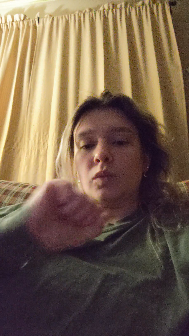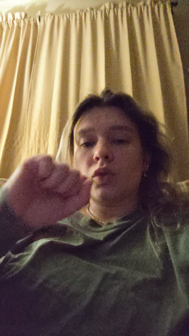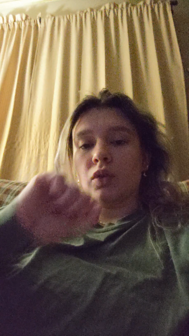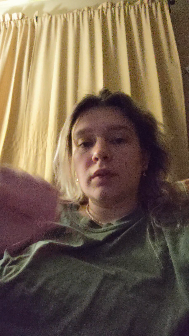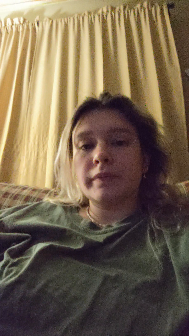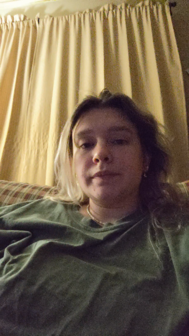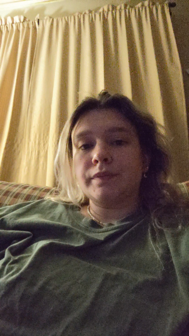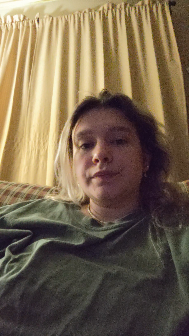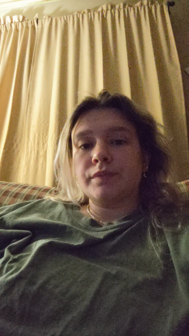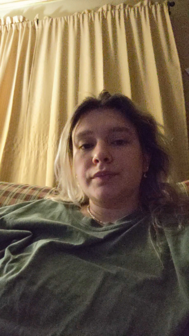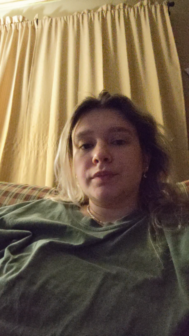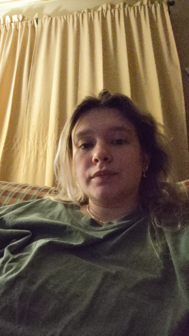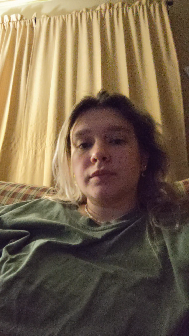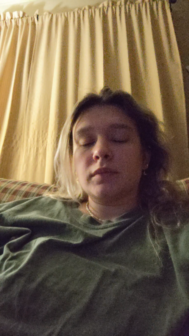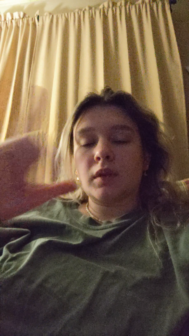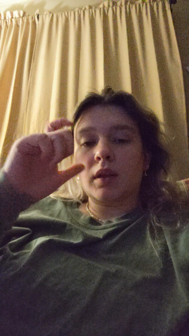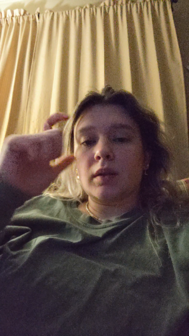camera